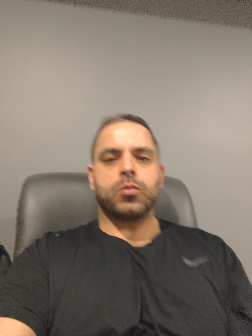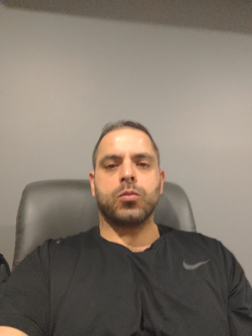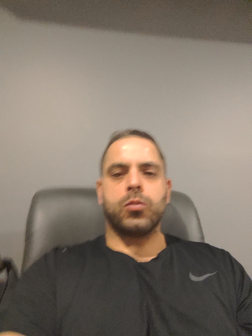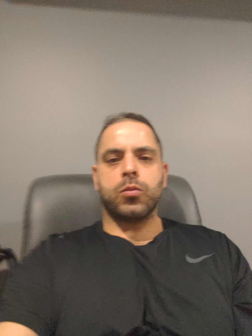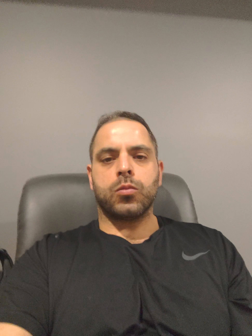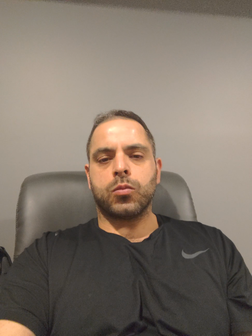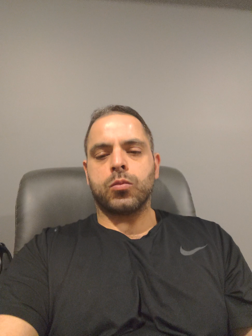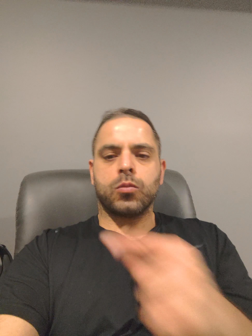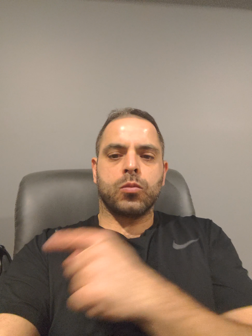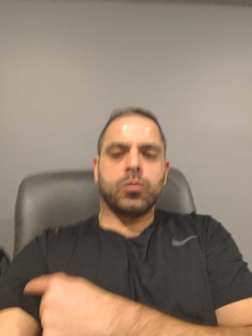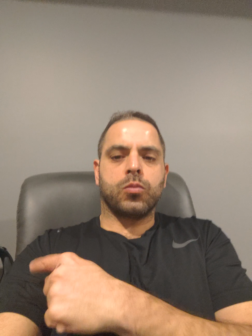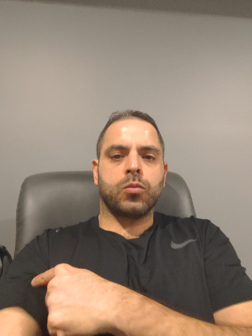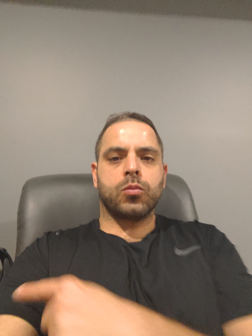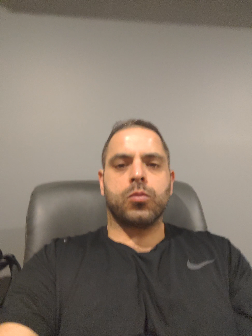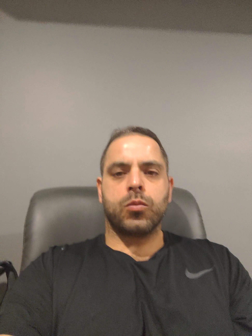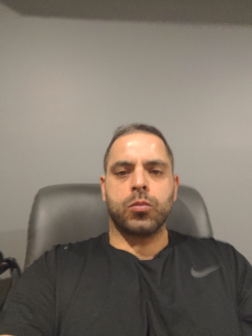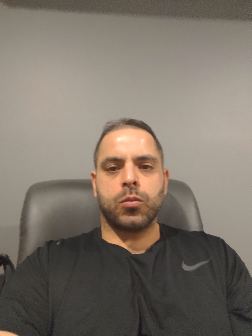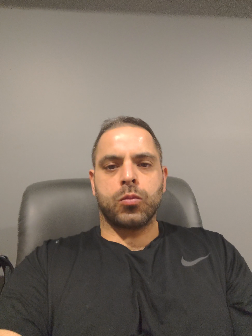arm